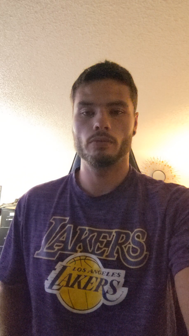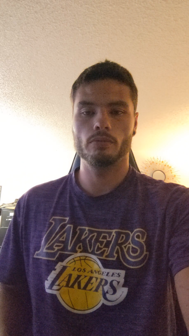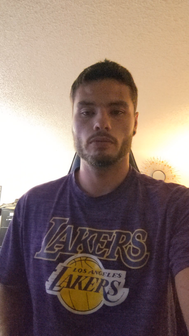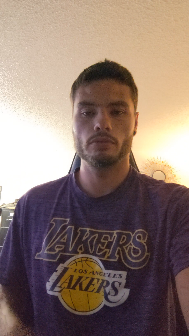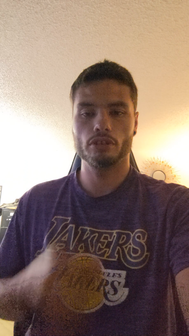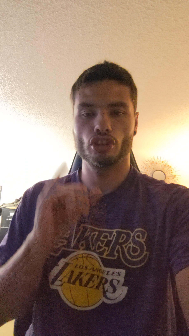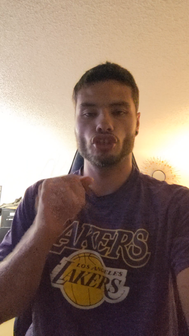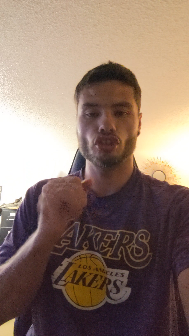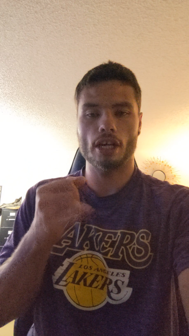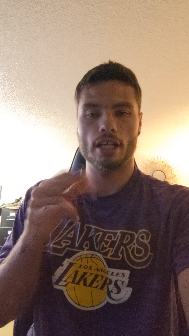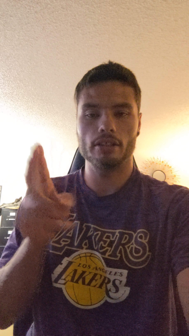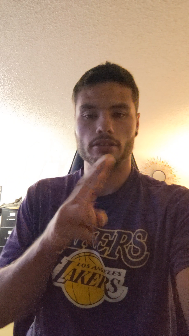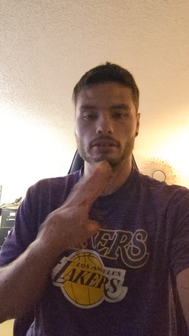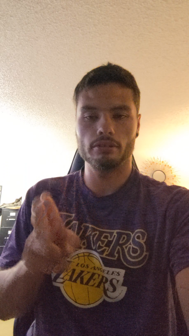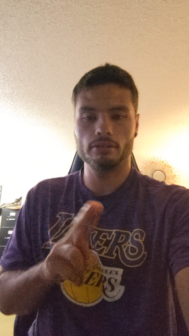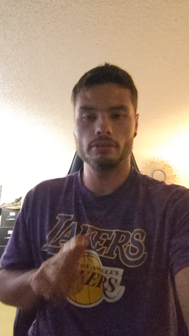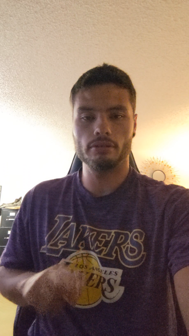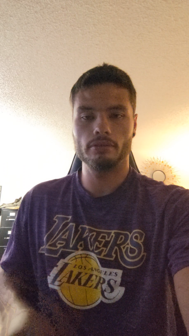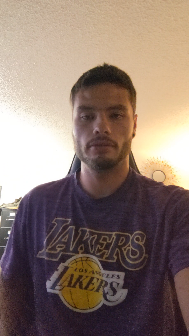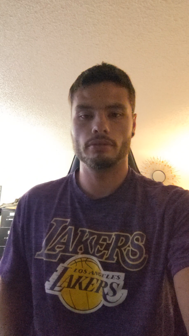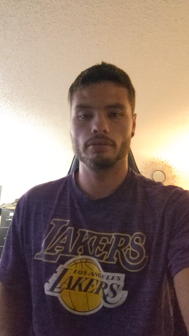jelly